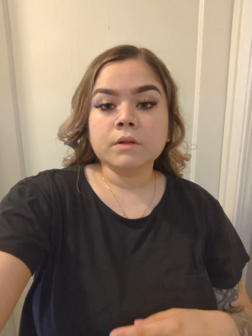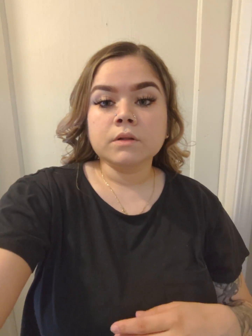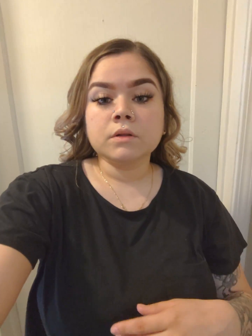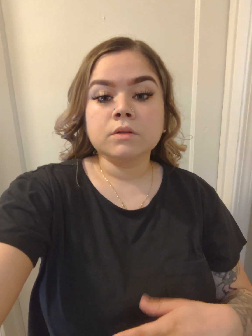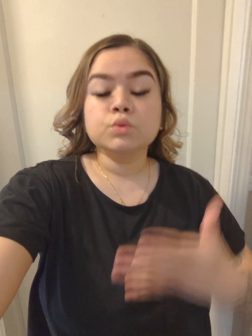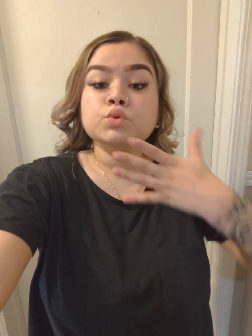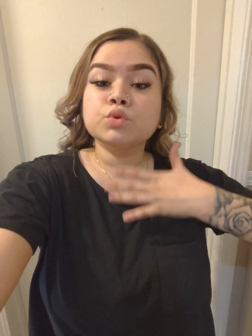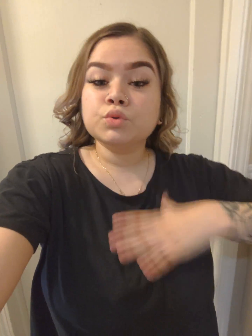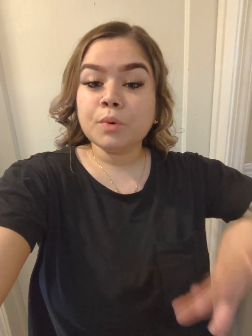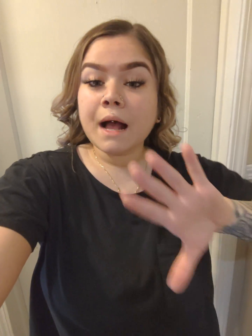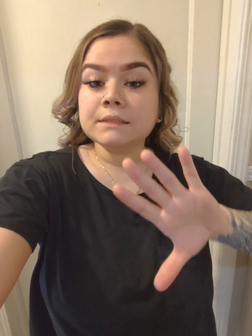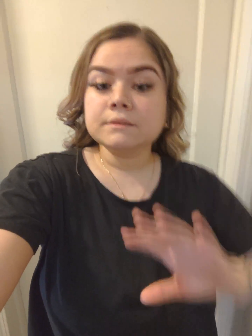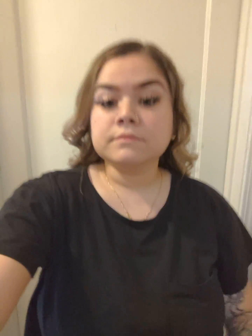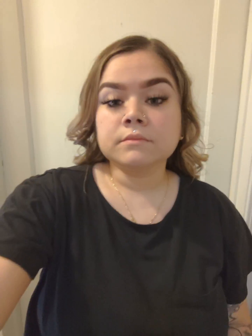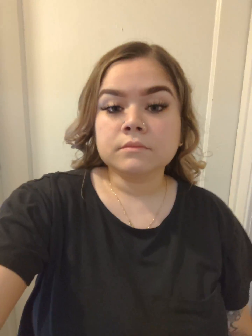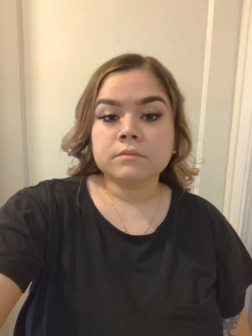dress